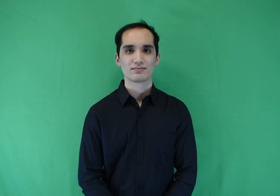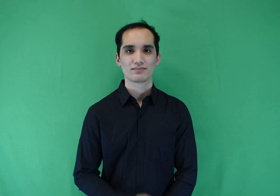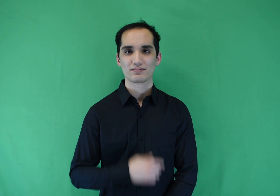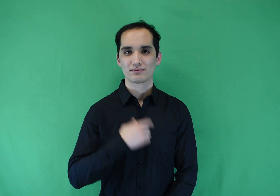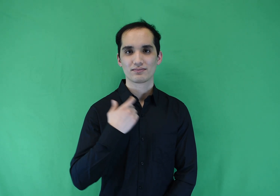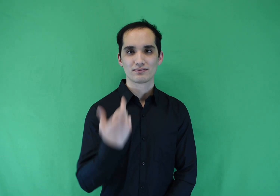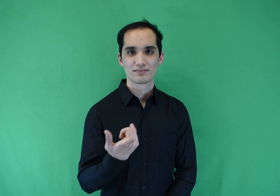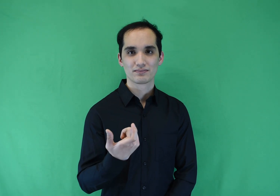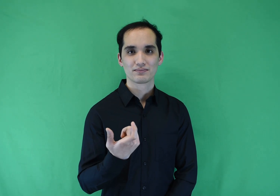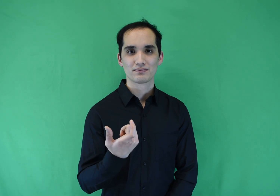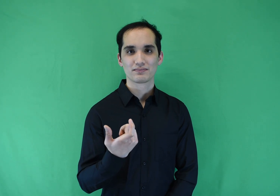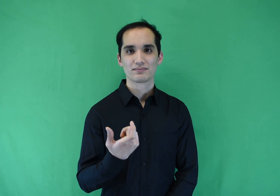dinero